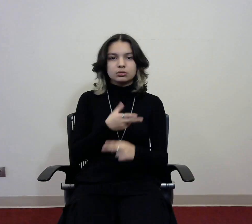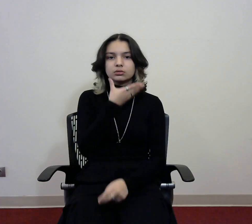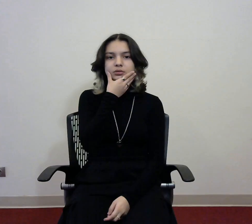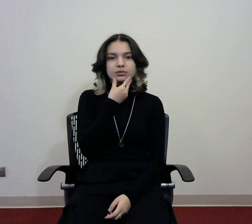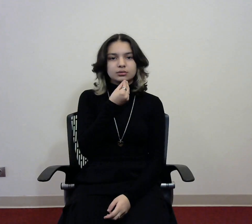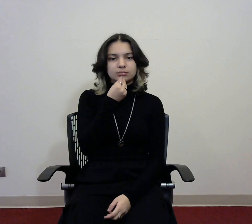gözəl